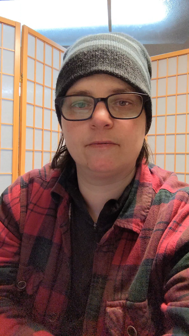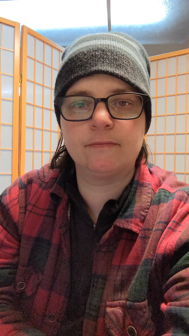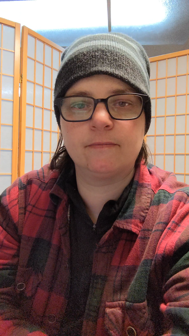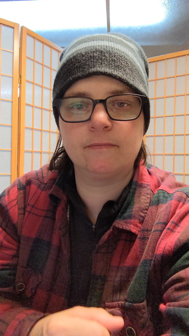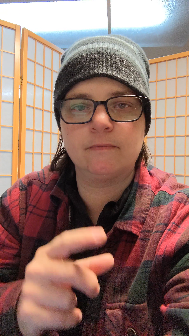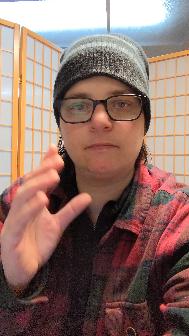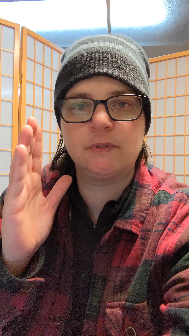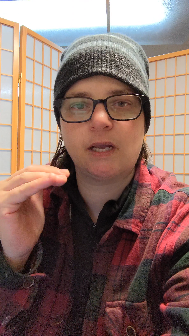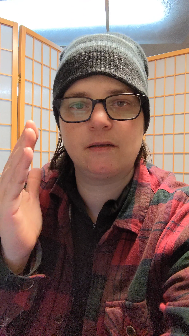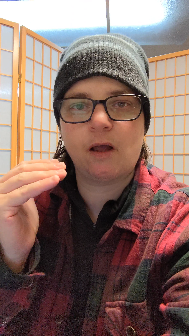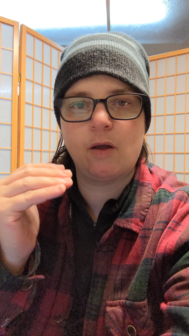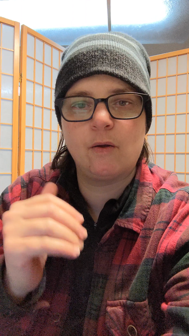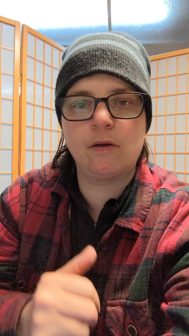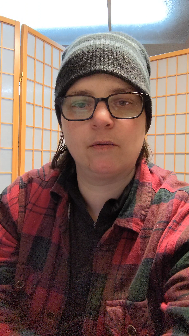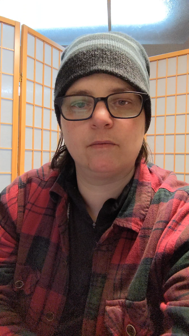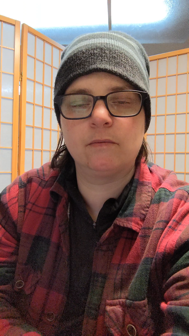downtown